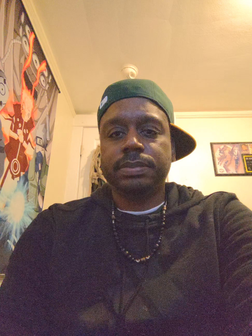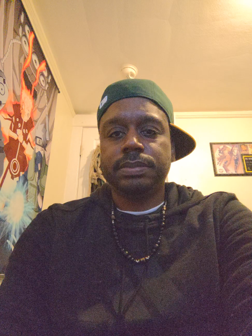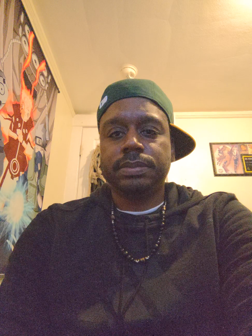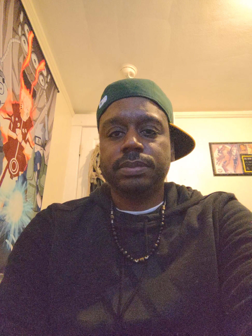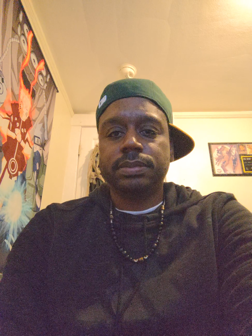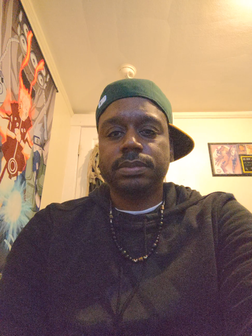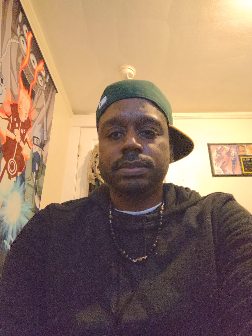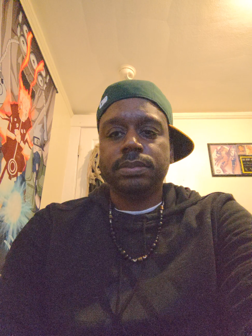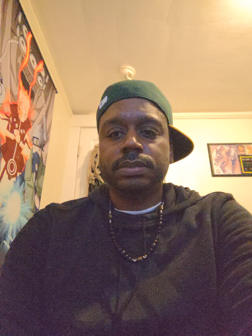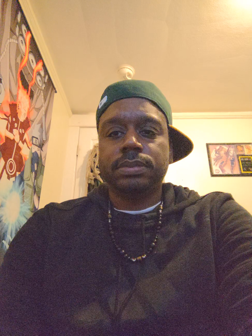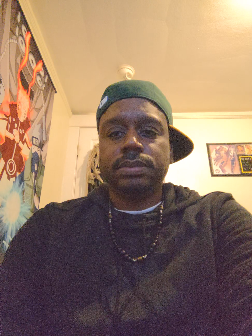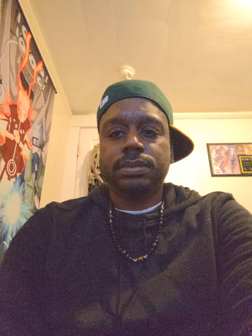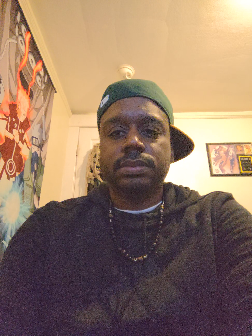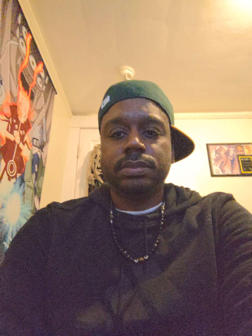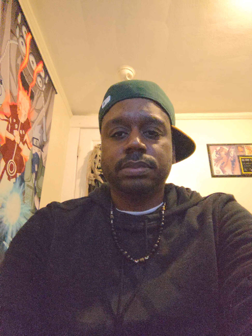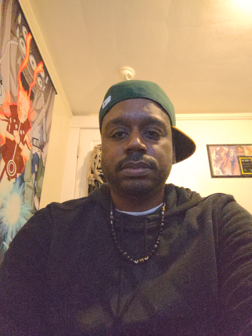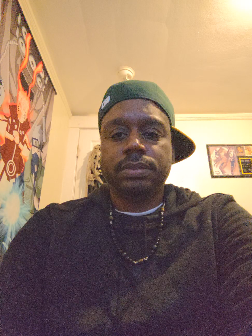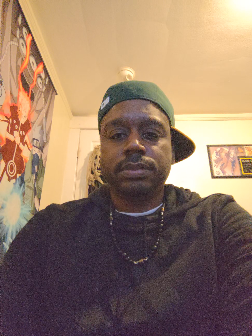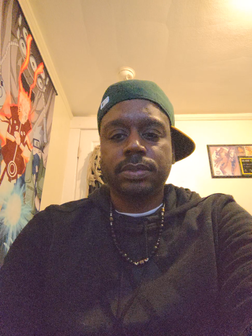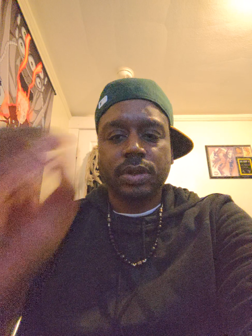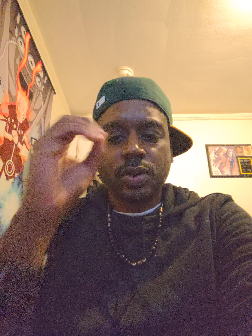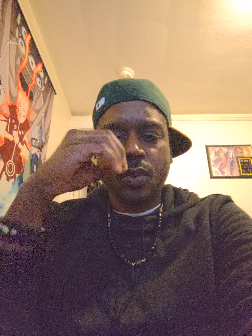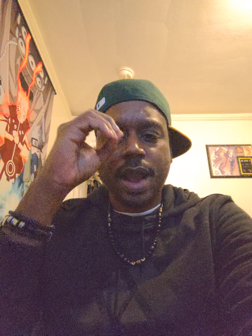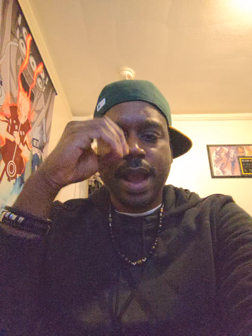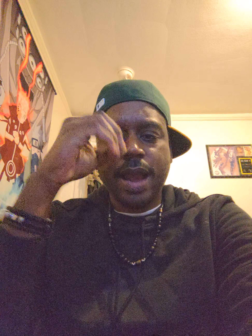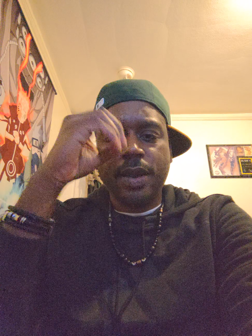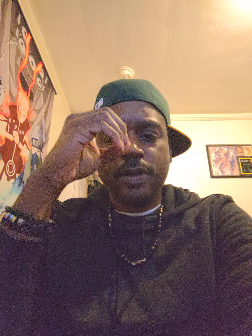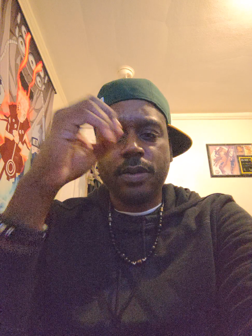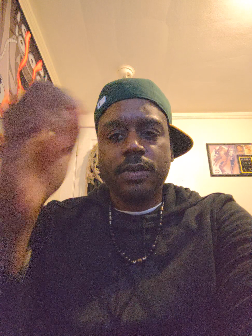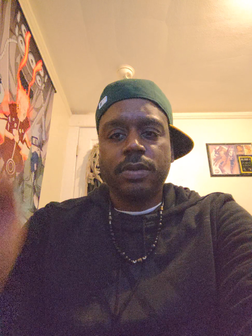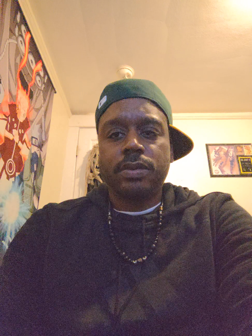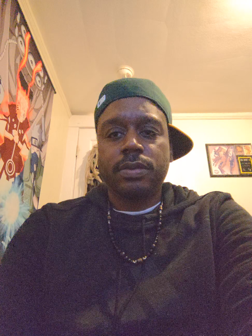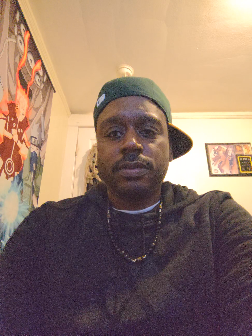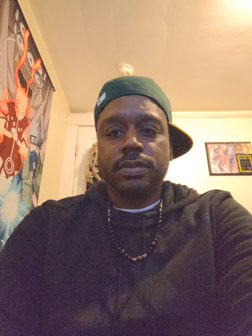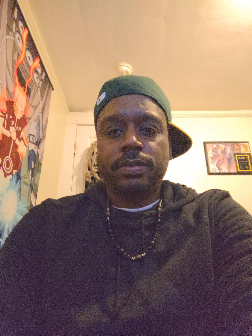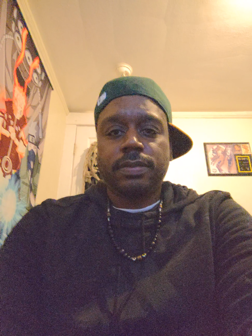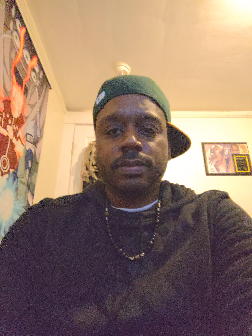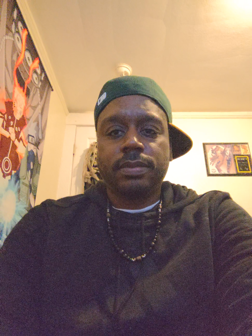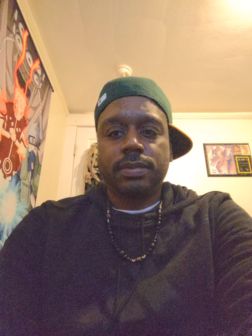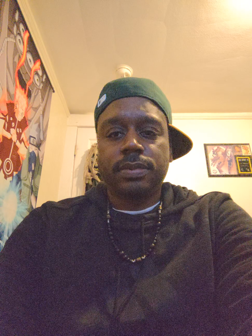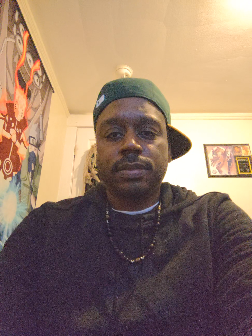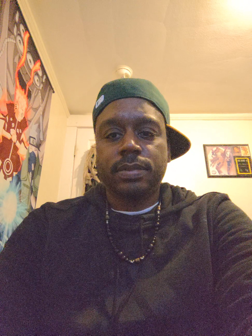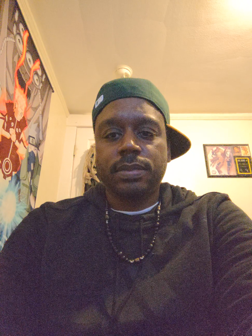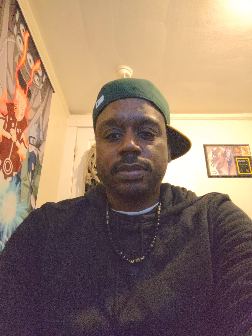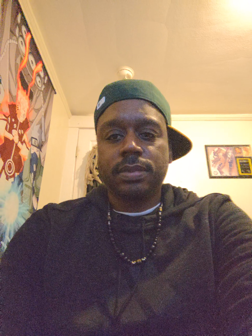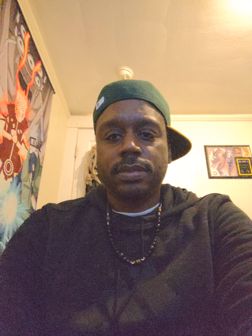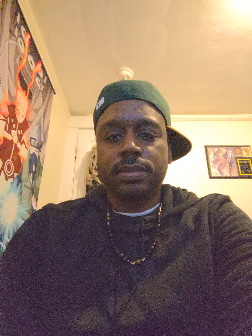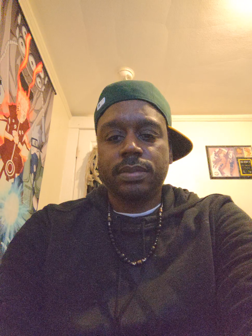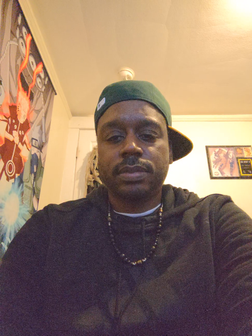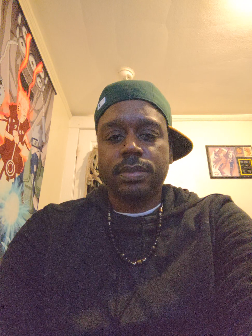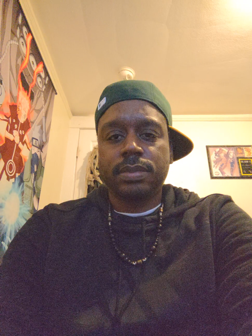owl